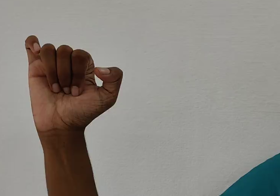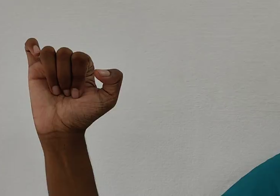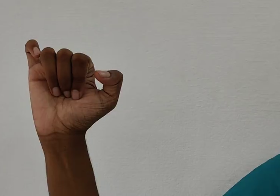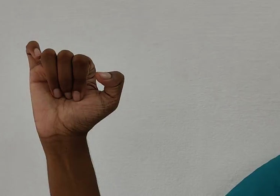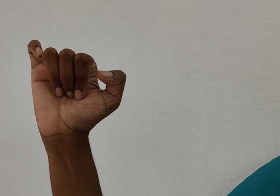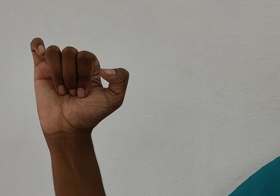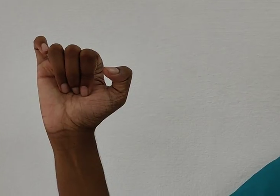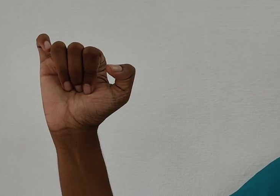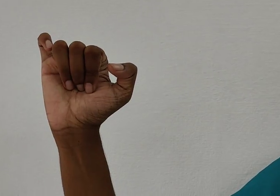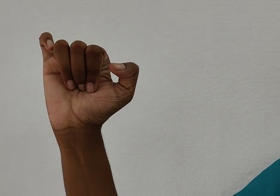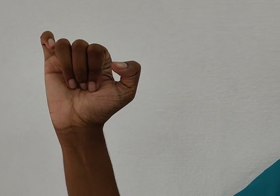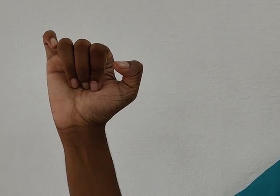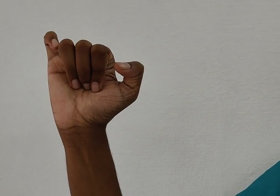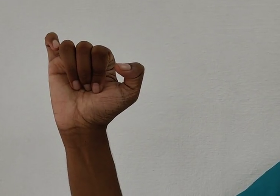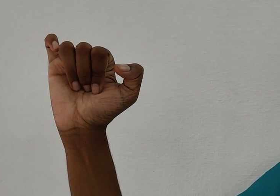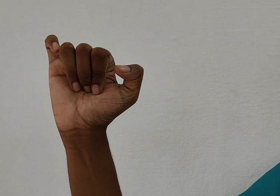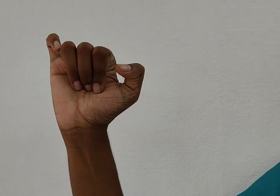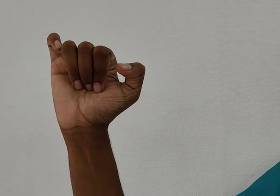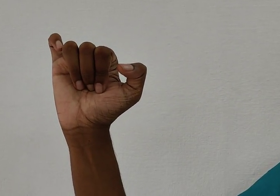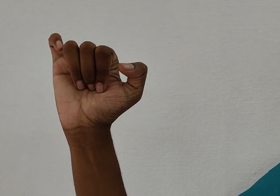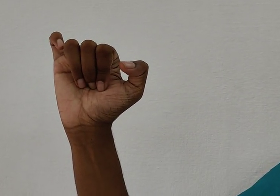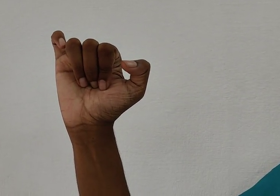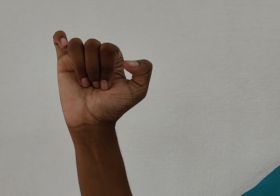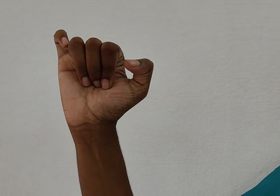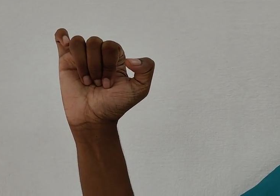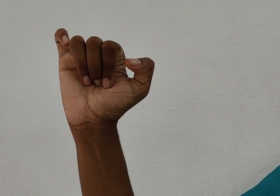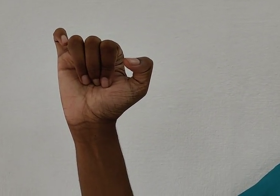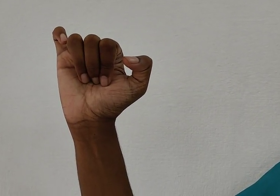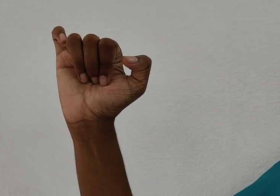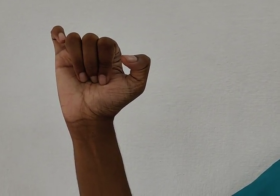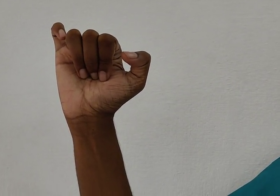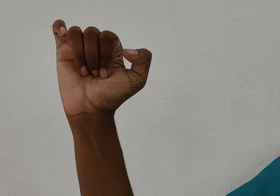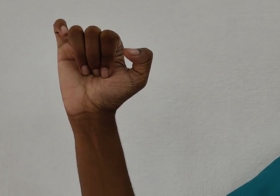ഋ